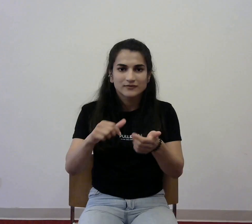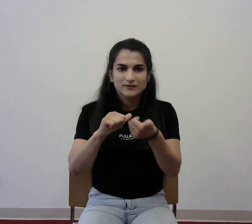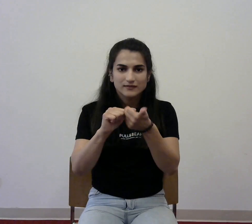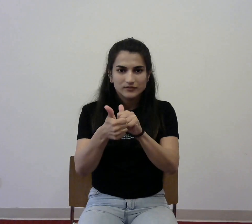dəyişmək